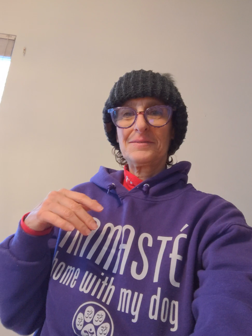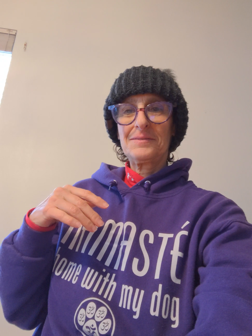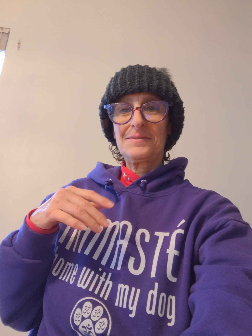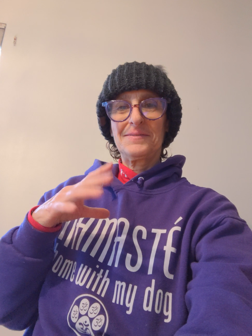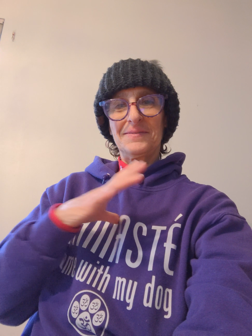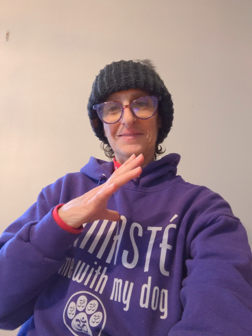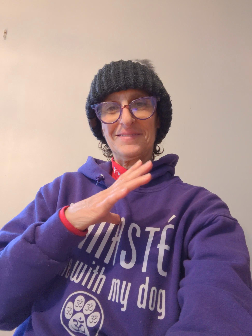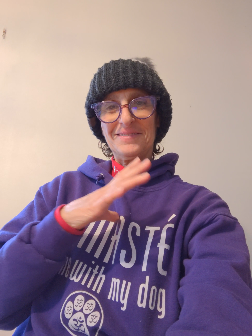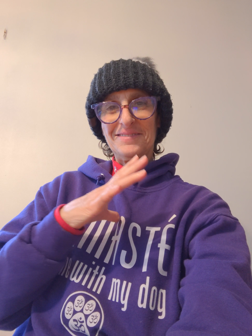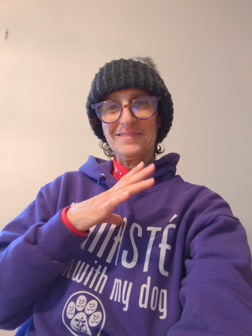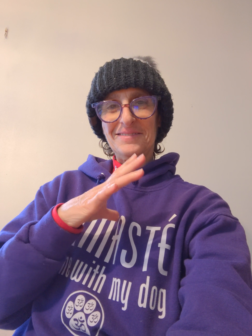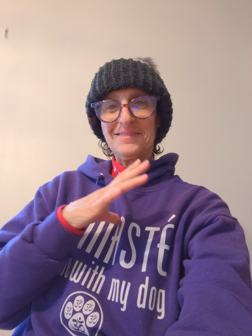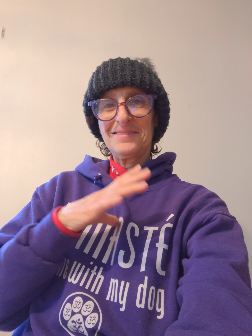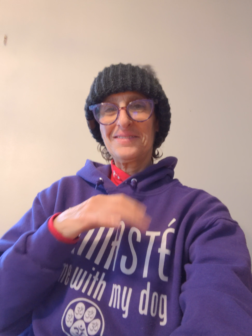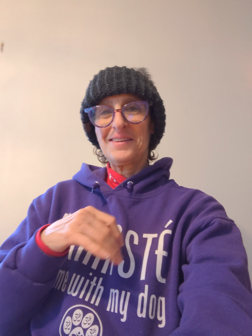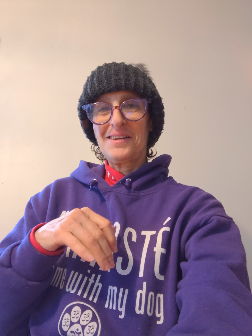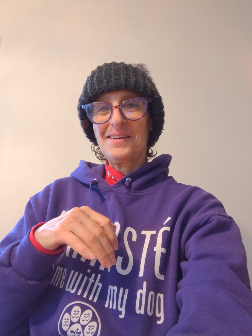fine